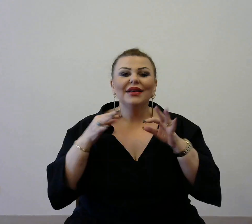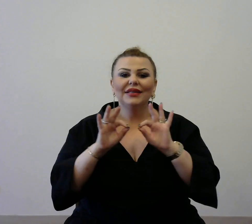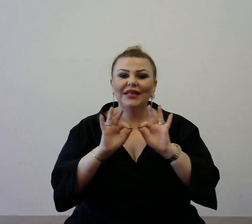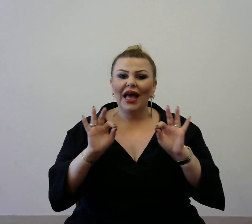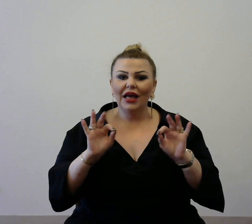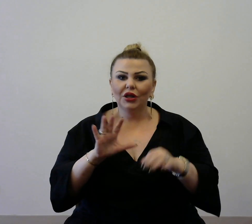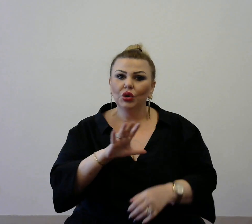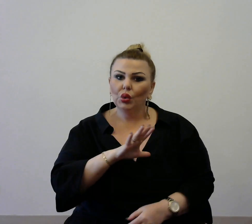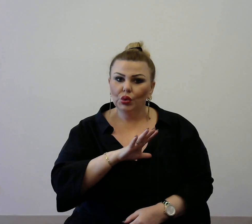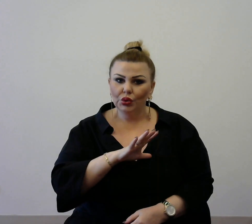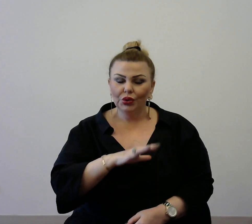olur